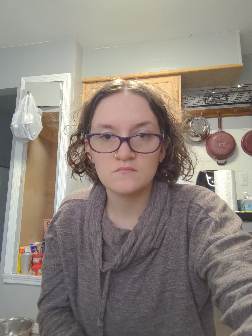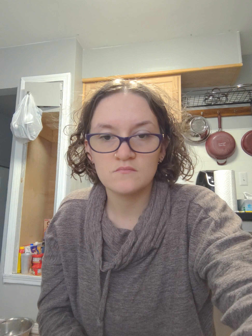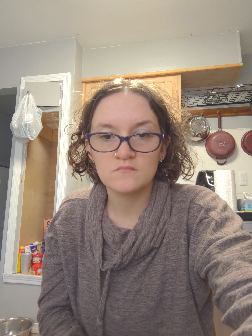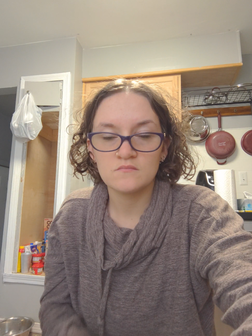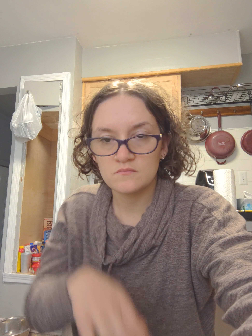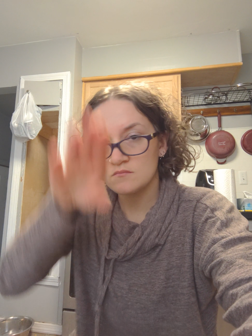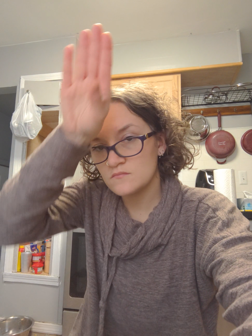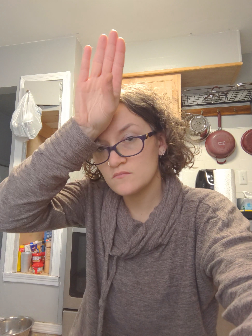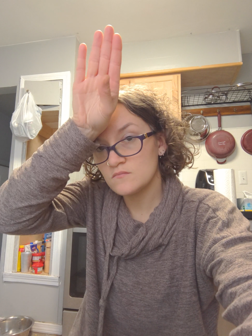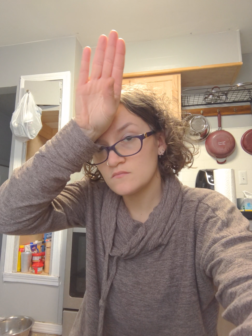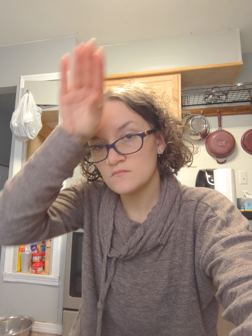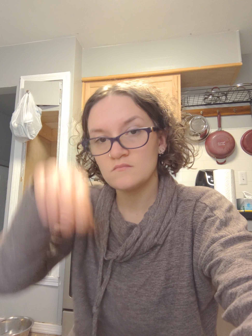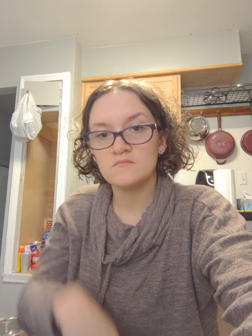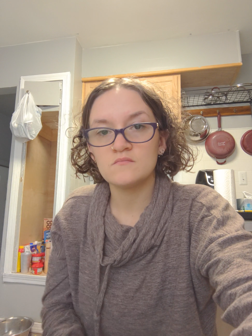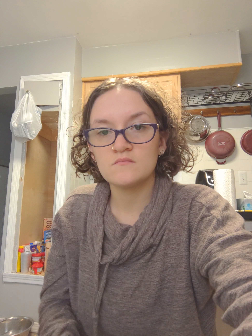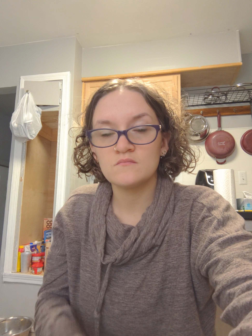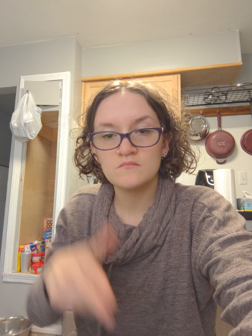fireman